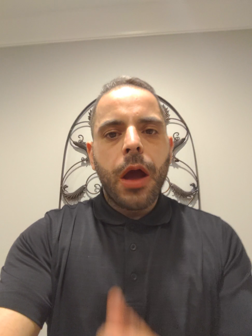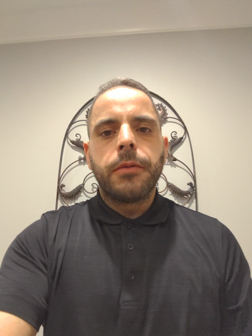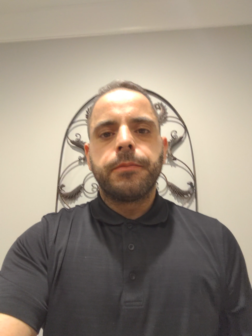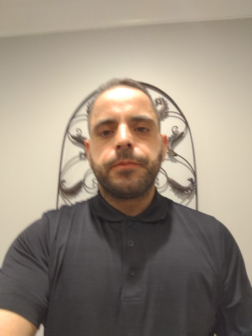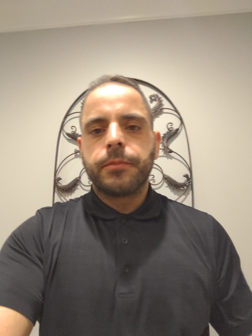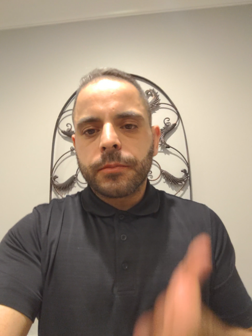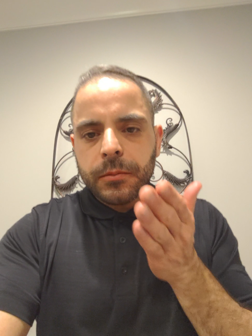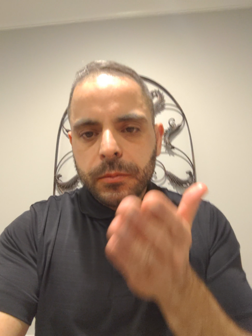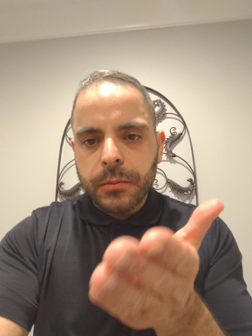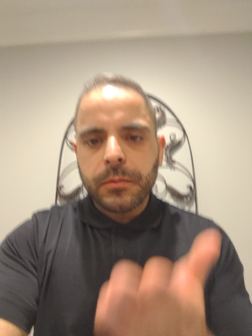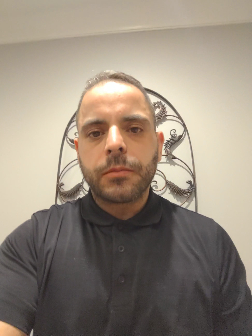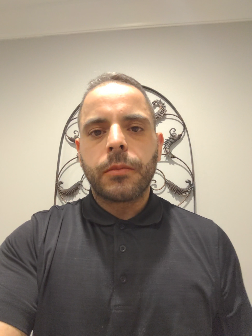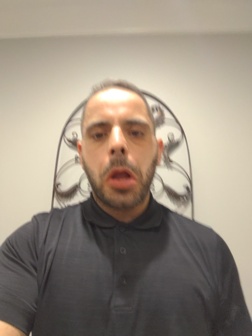boat